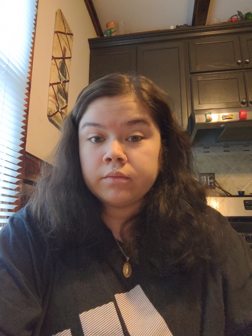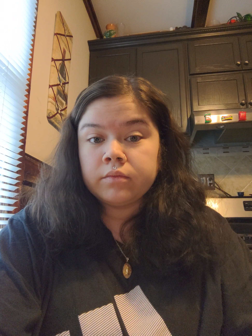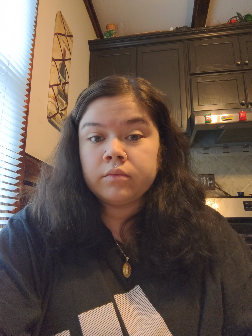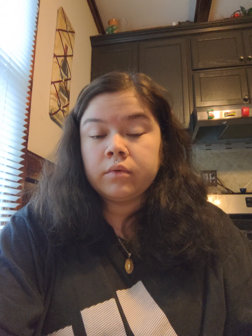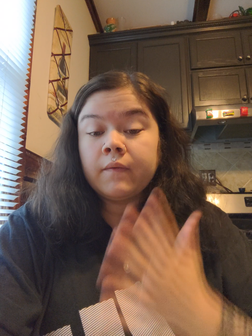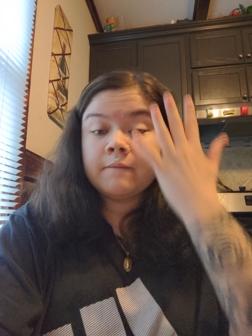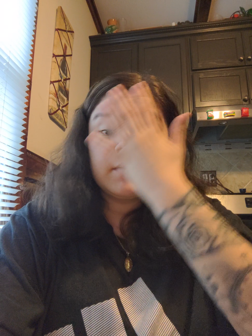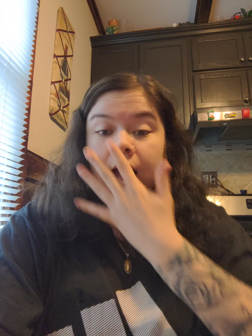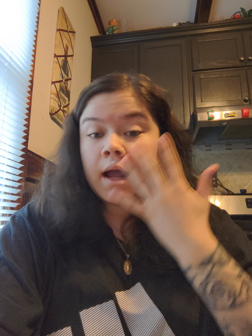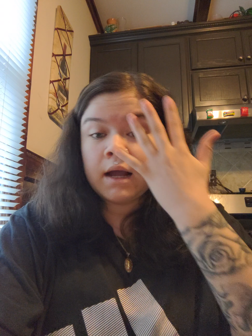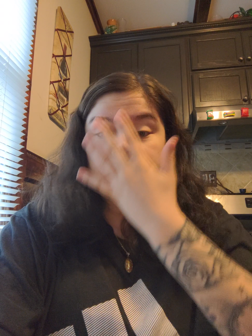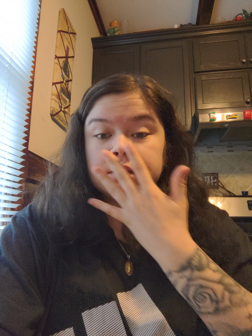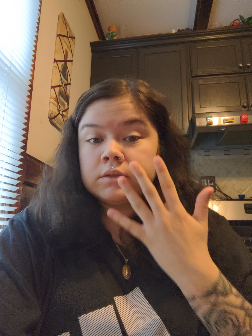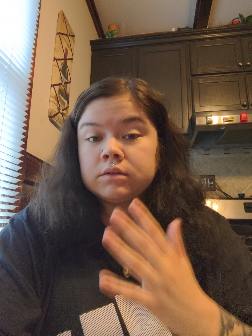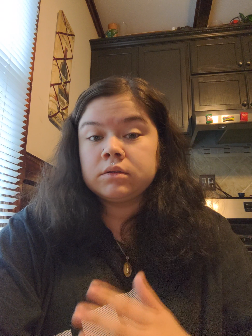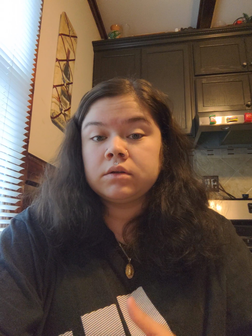face